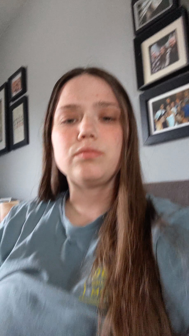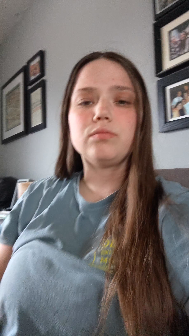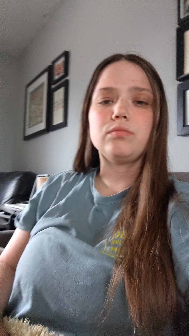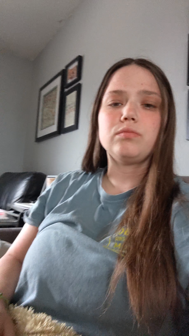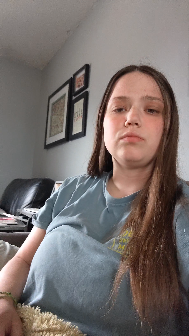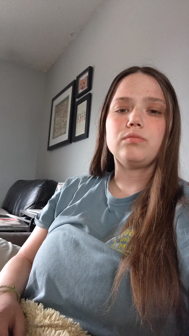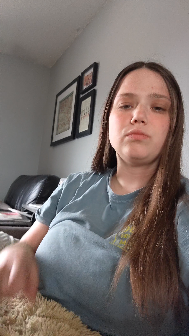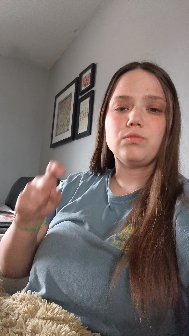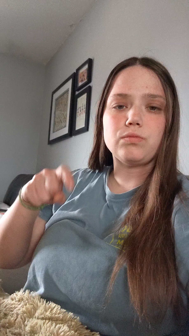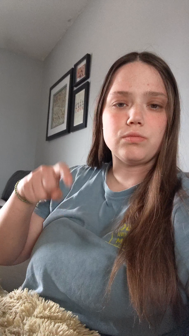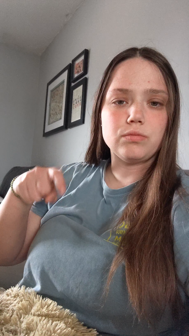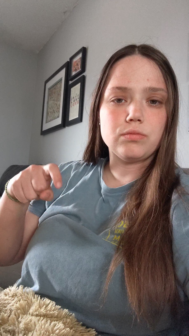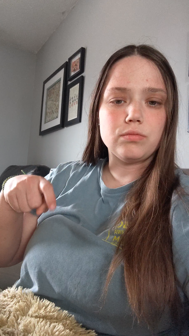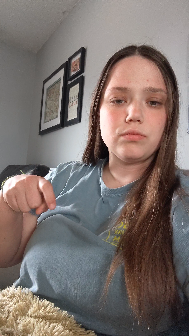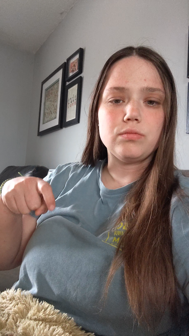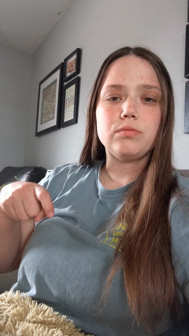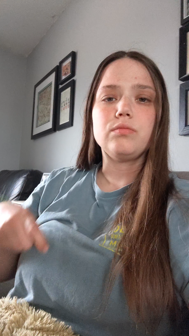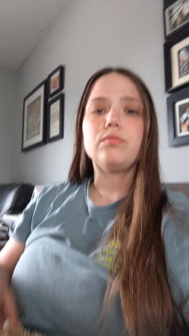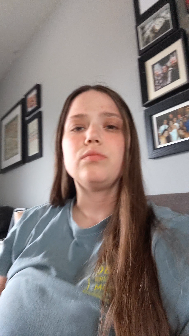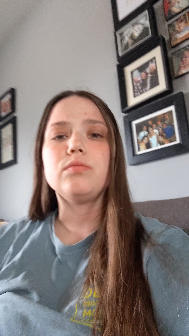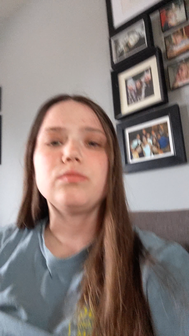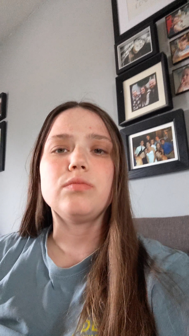should